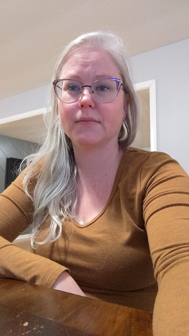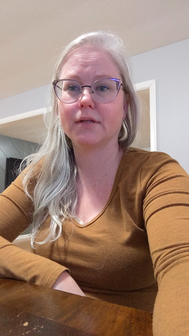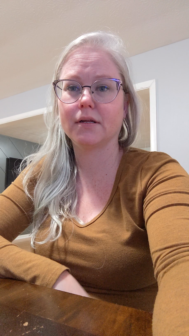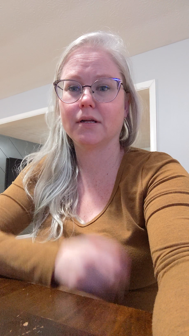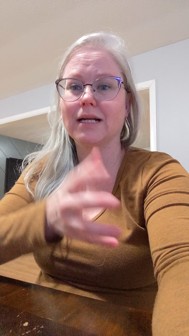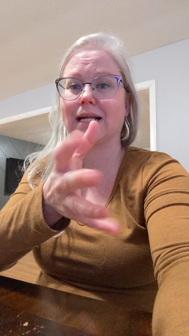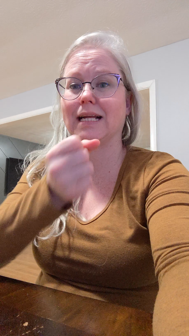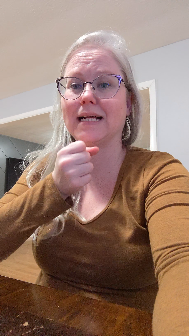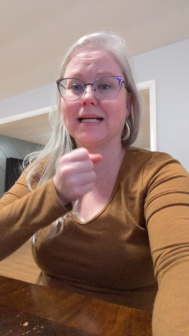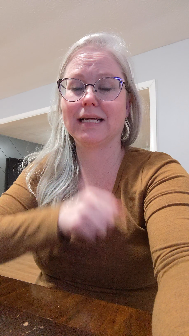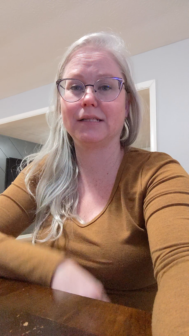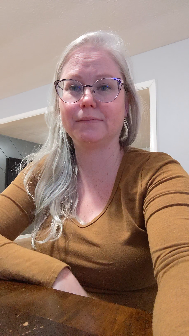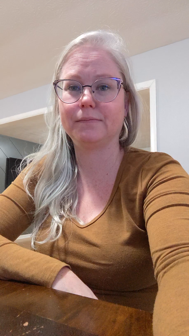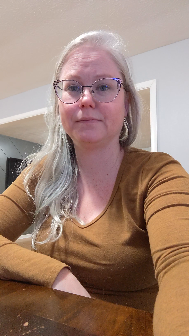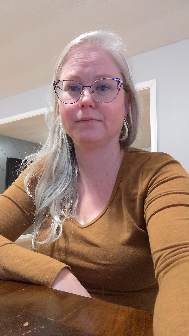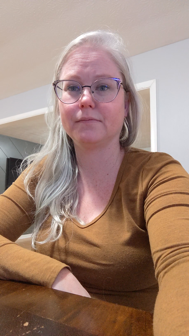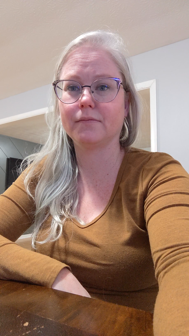get